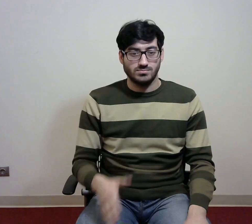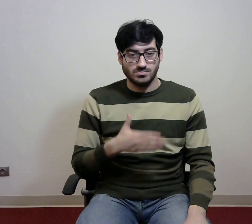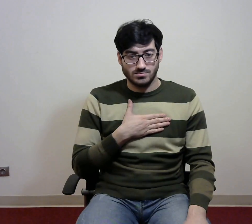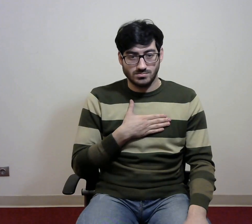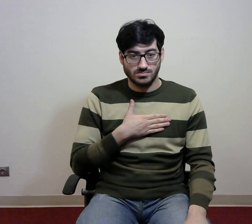mən